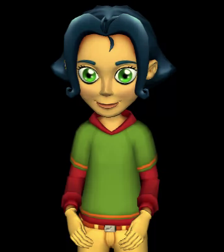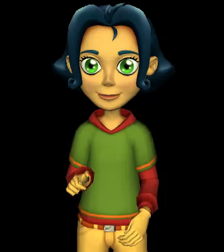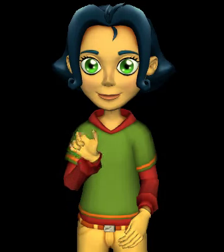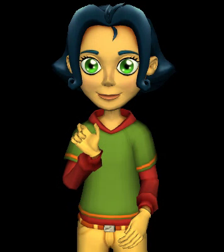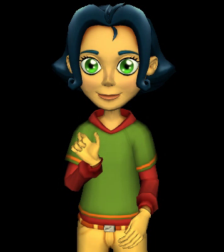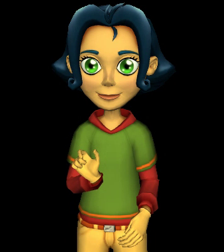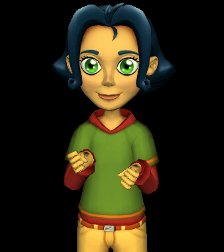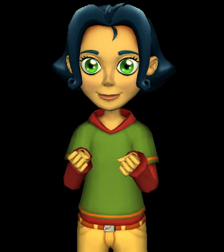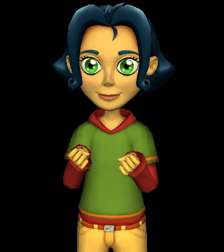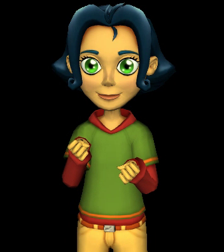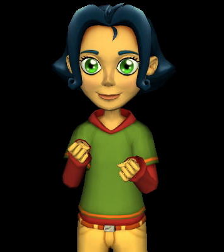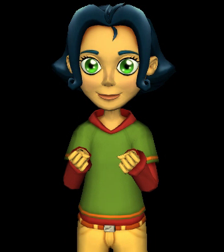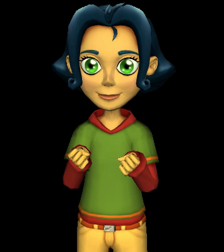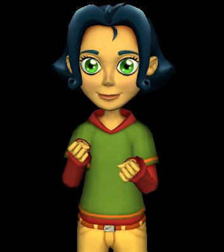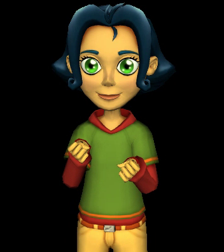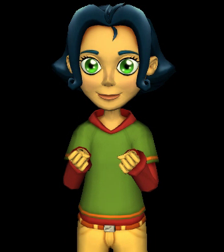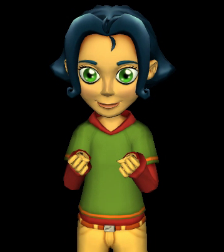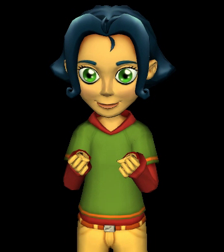سائق